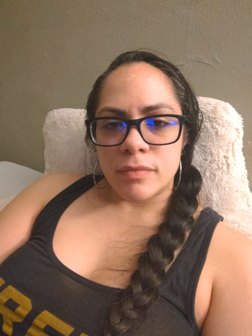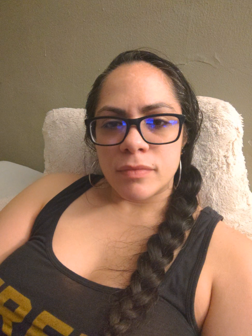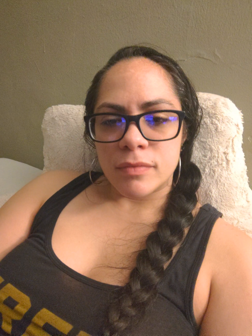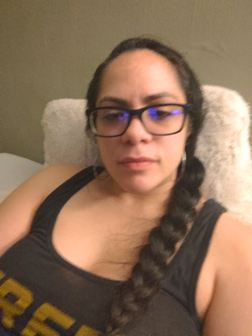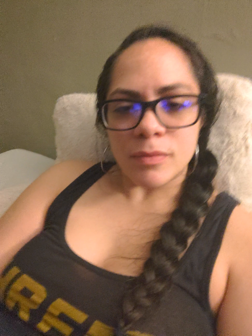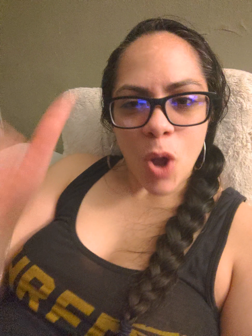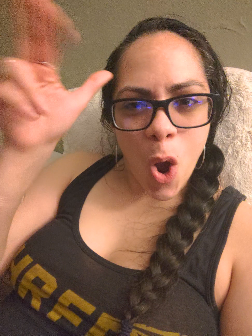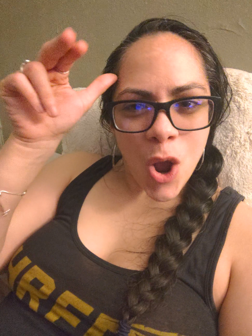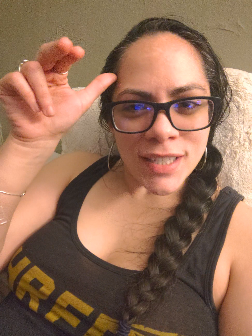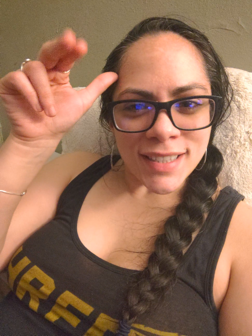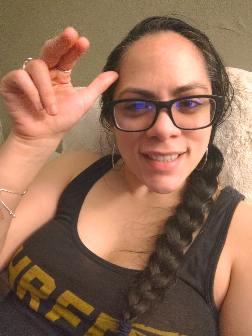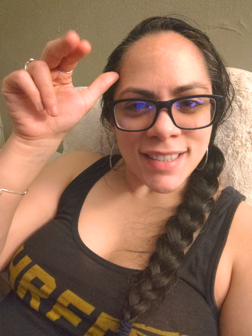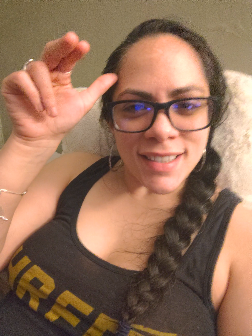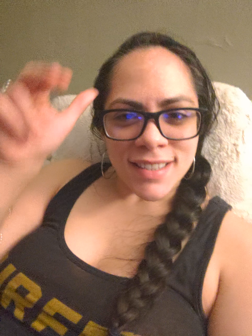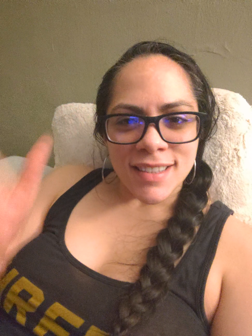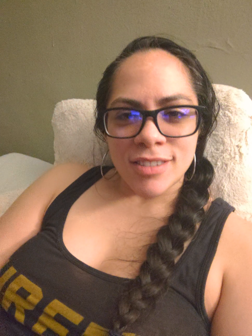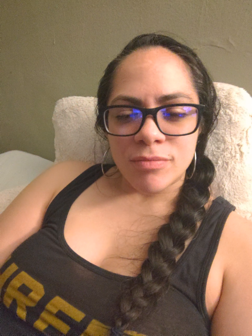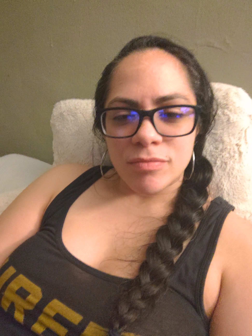horse